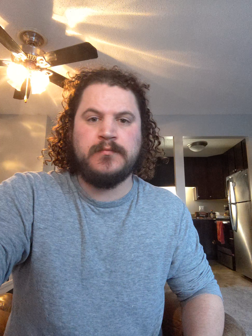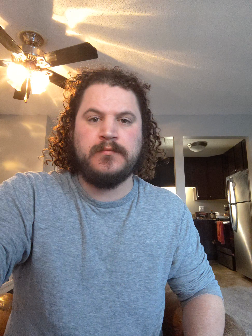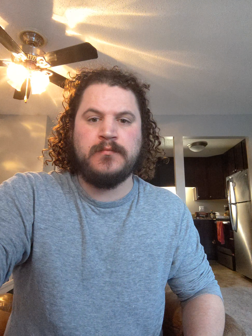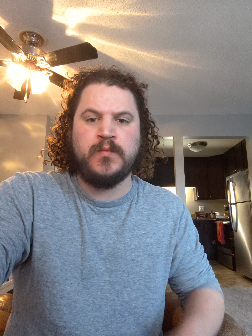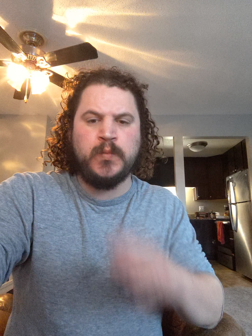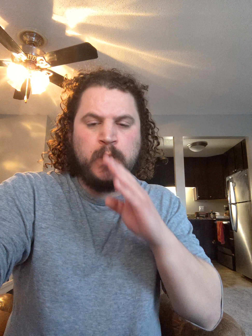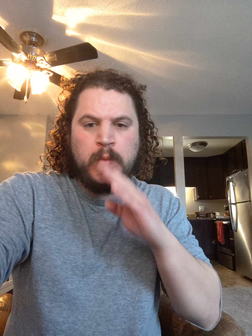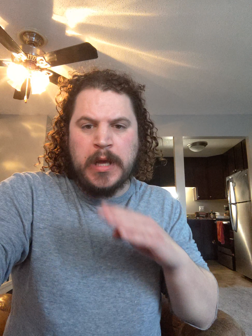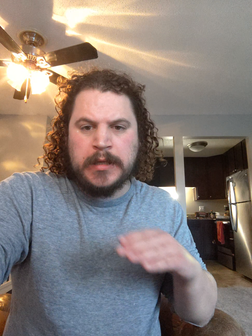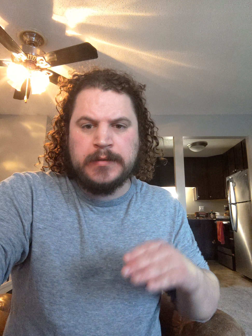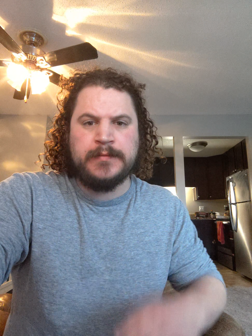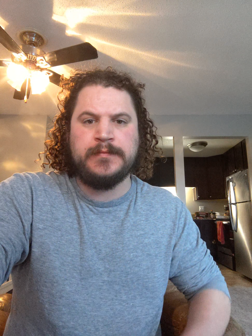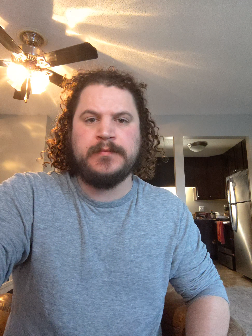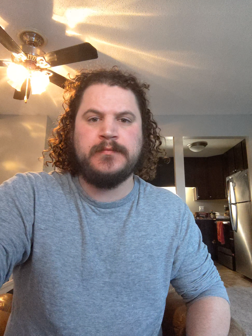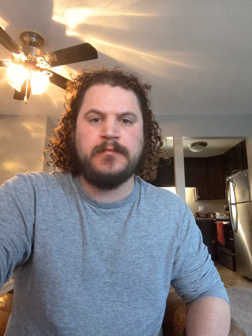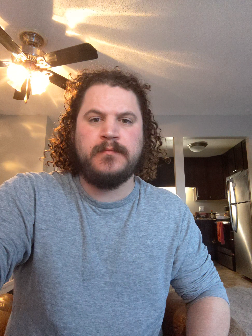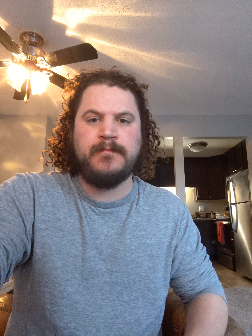quiet